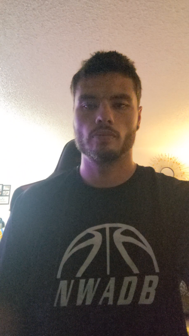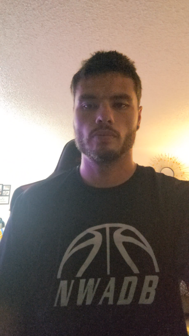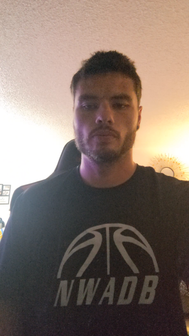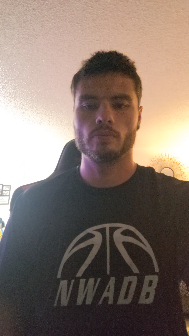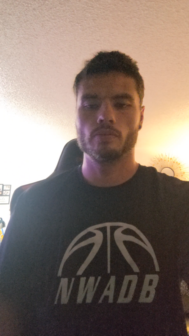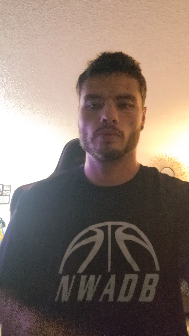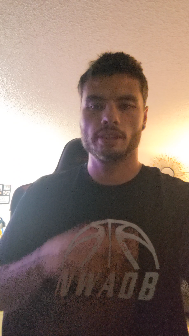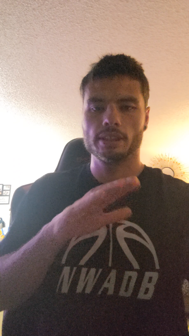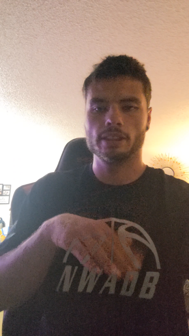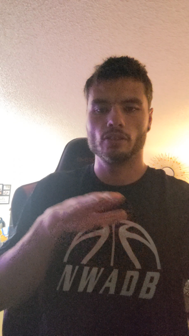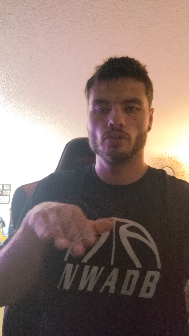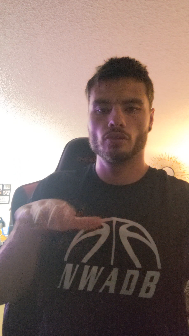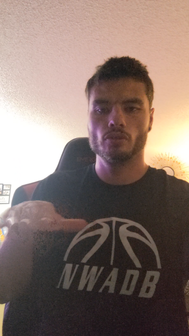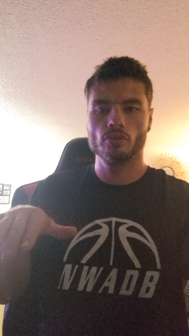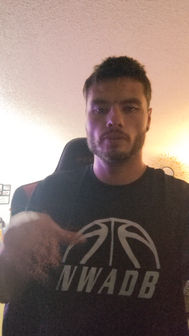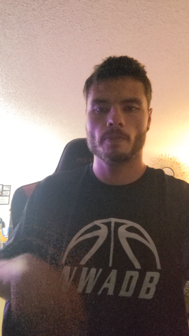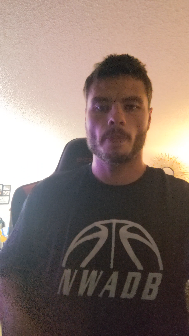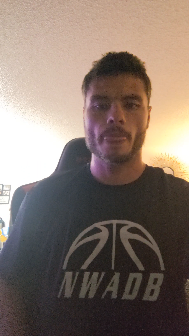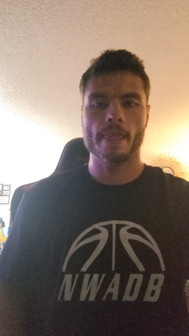children